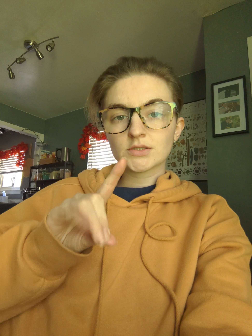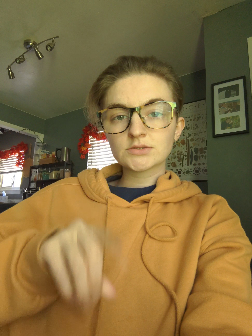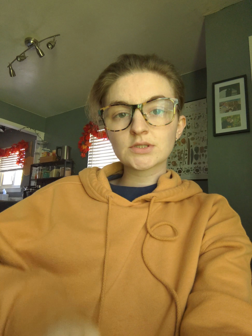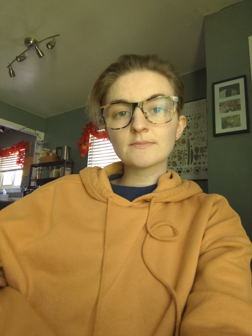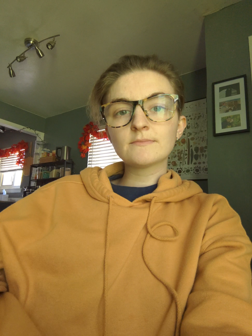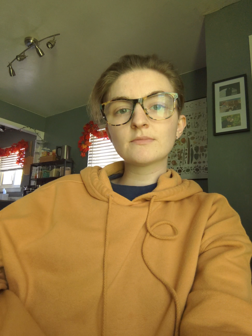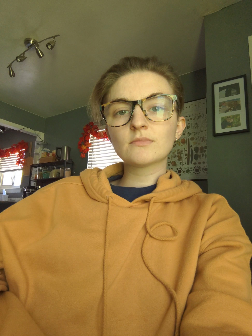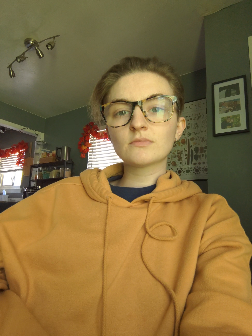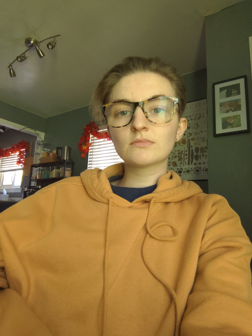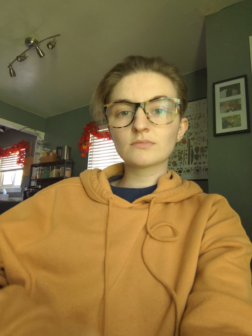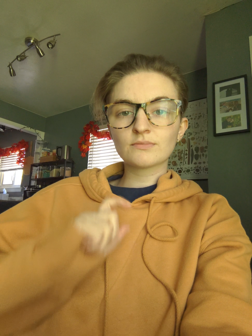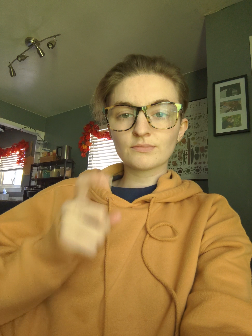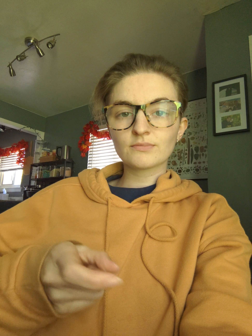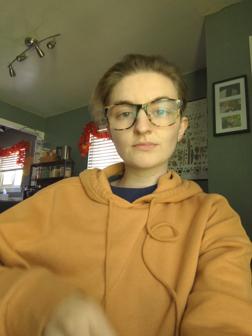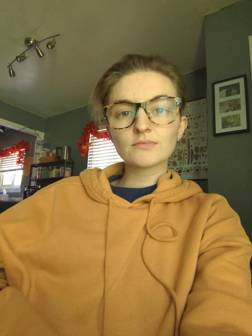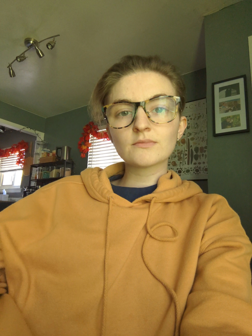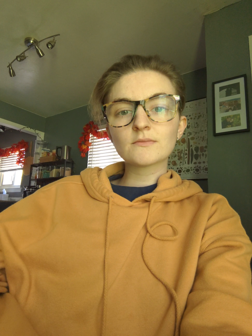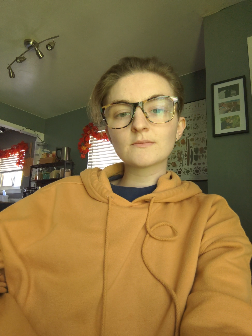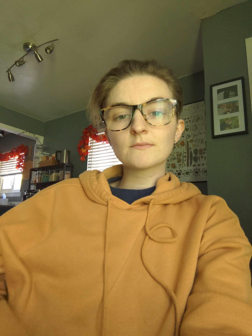present